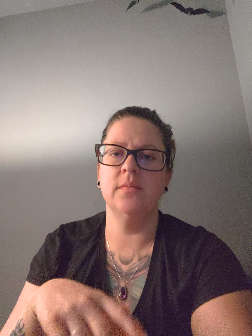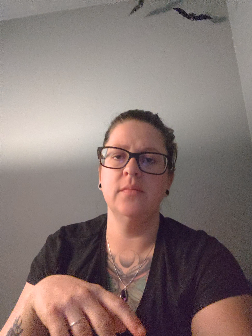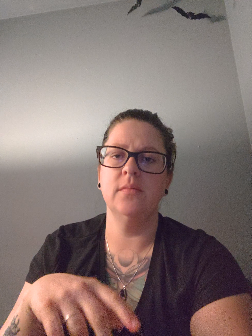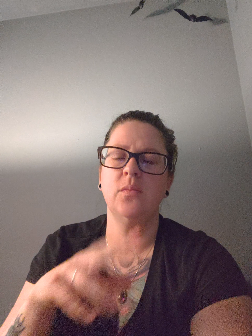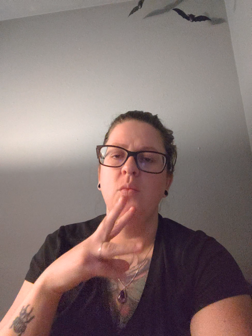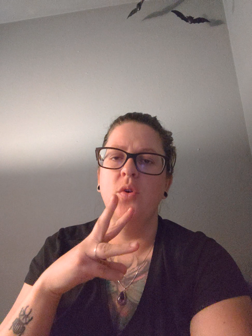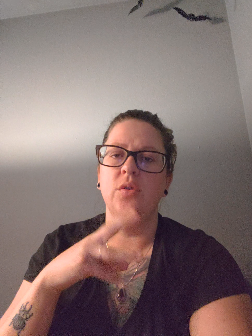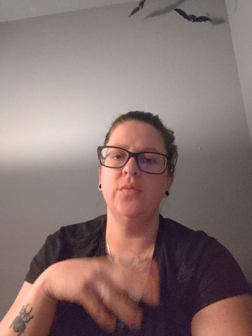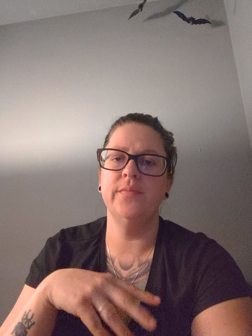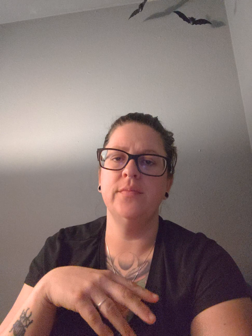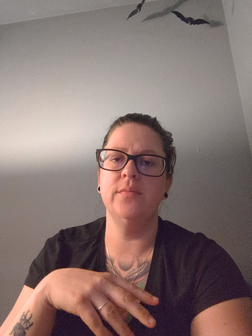water